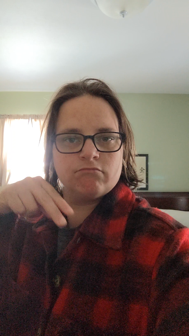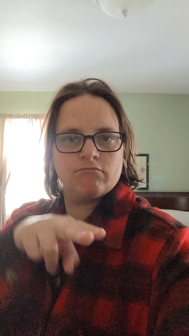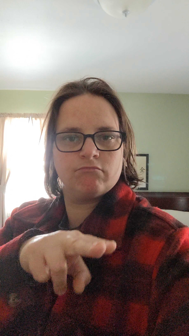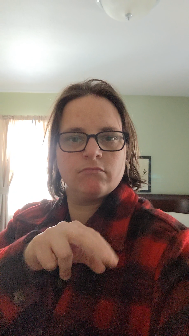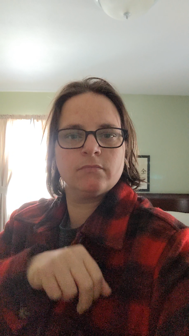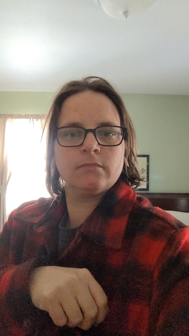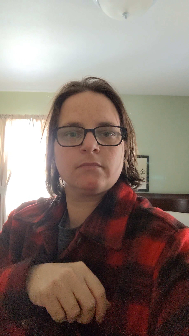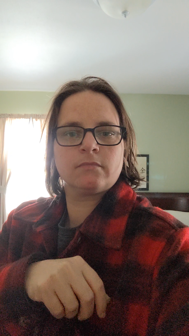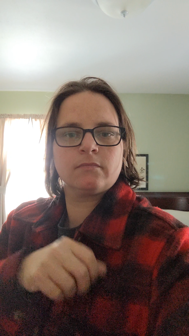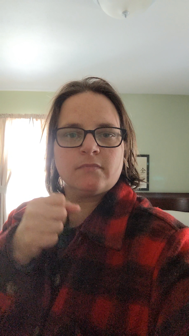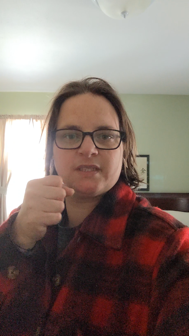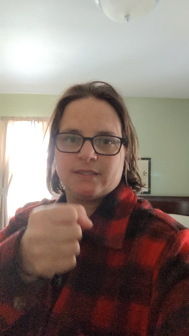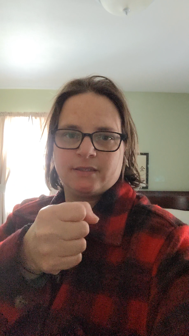hit